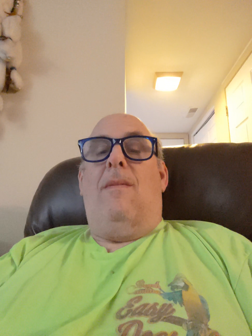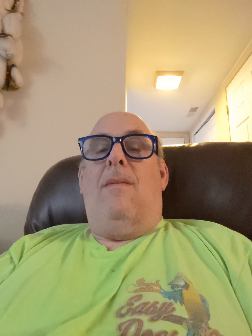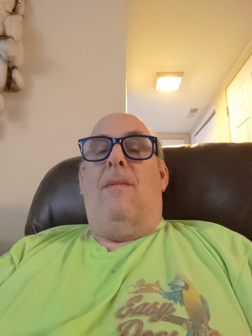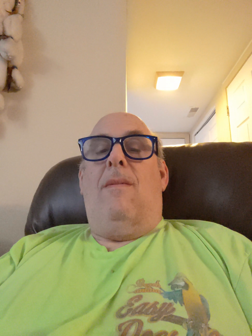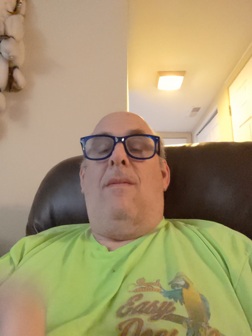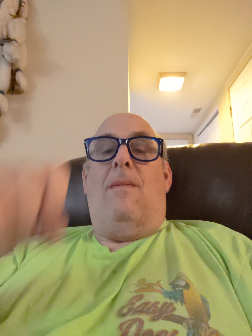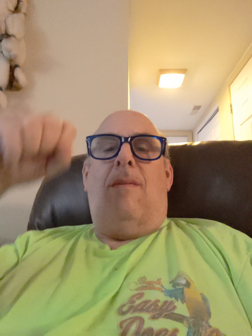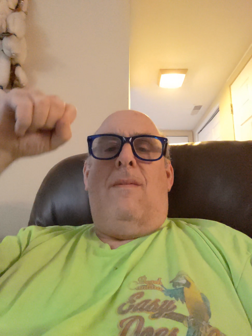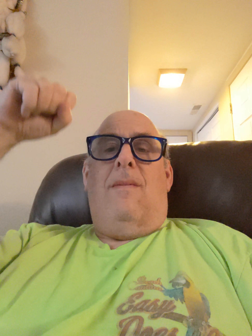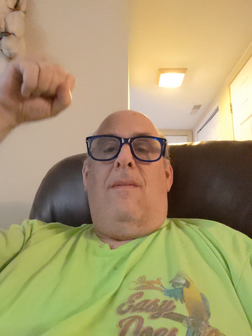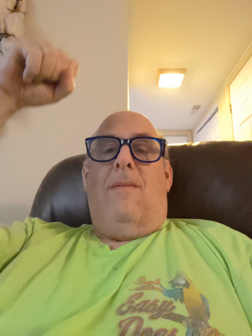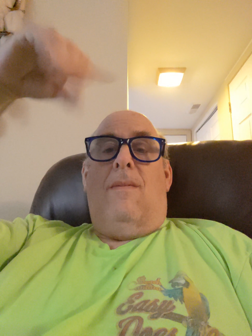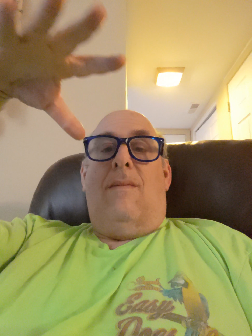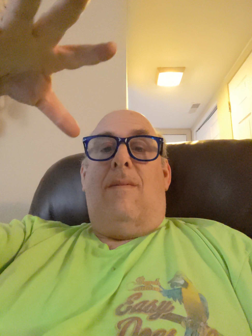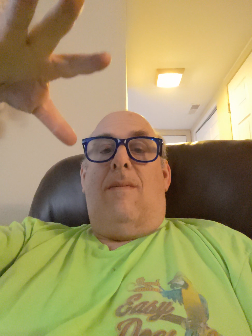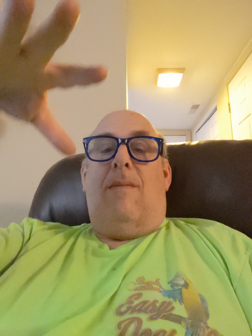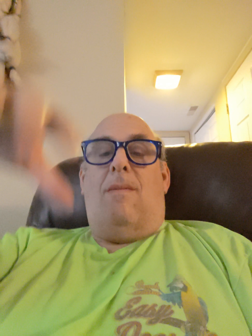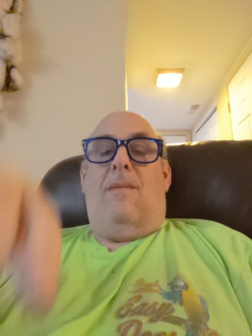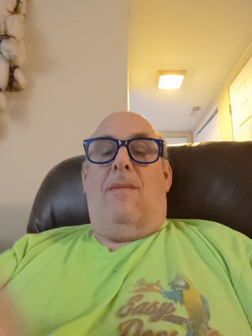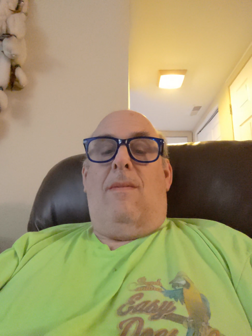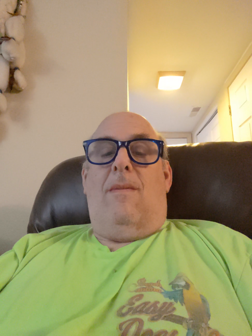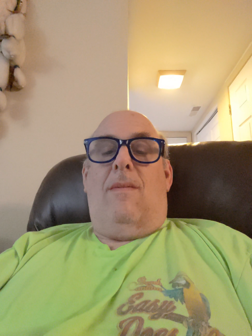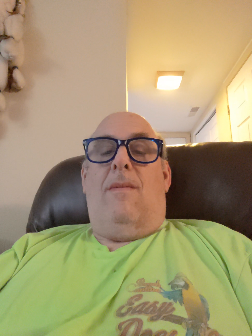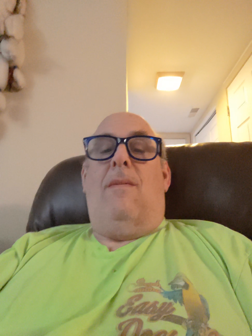sun